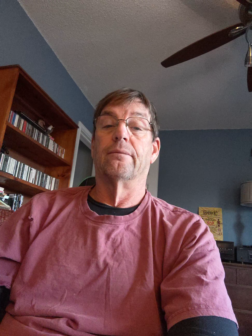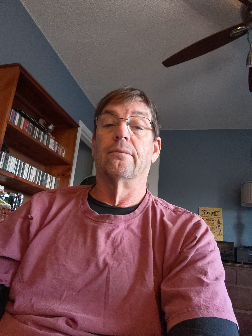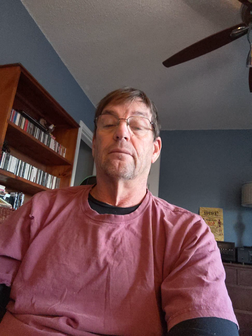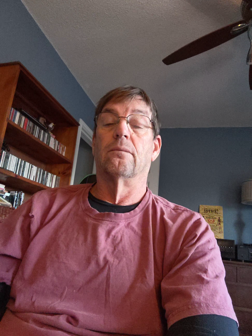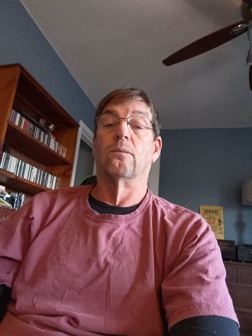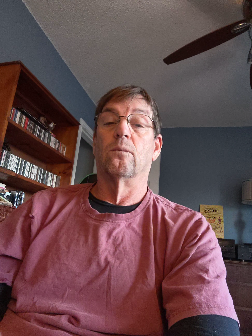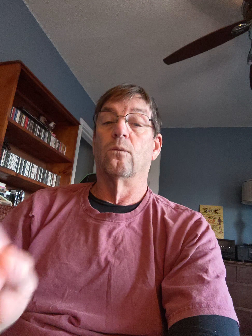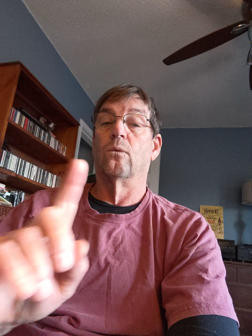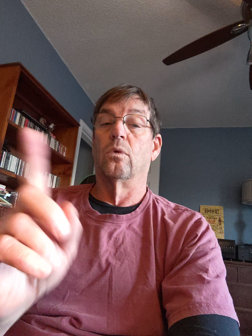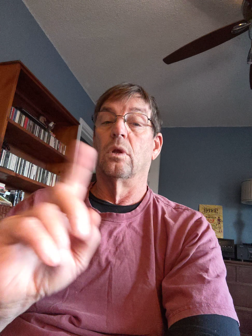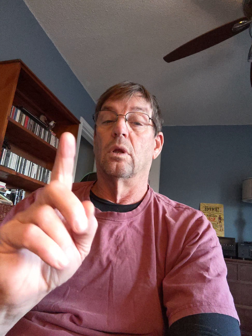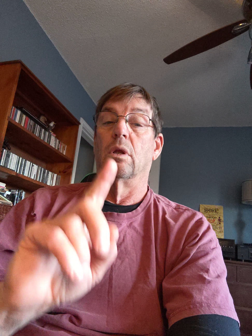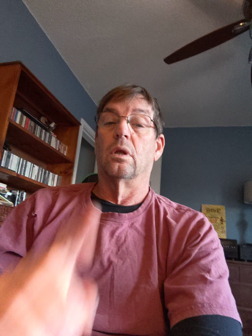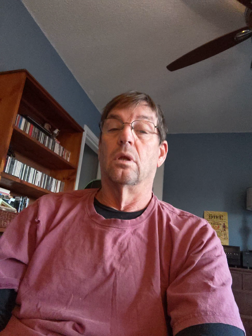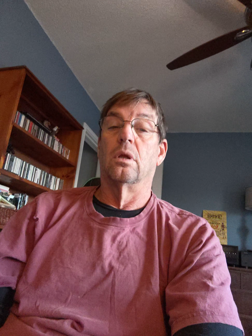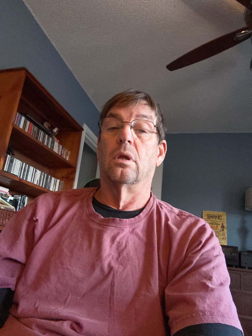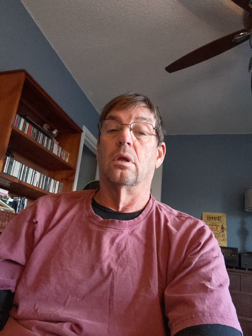where